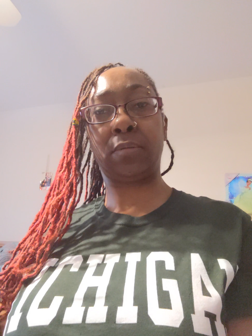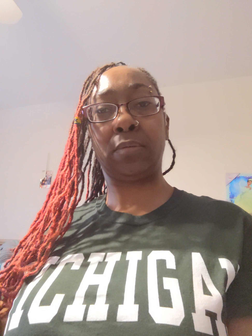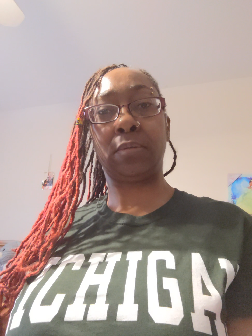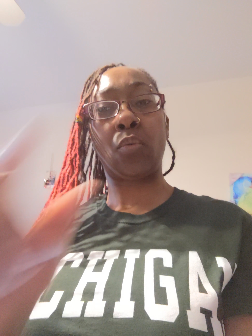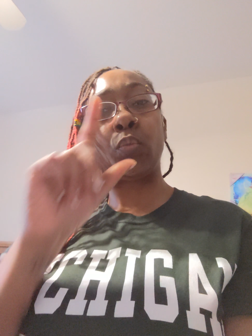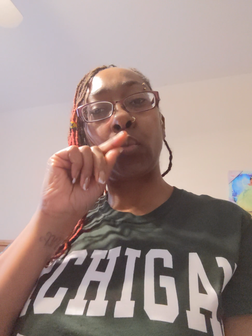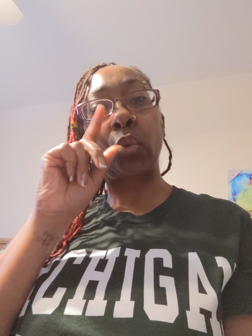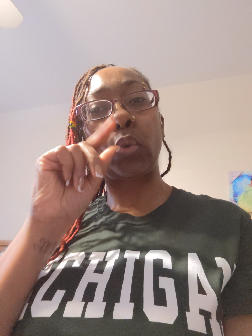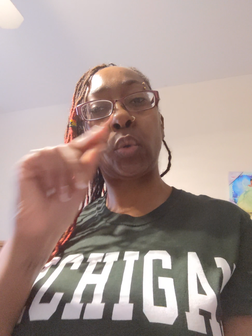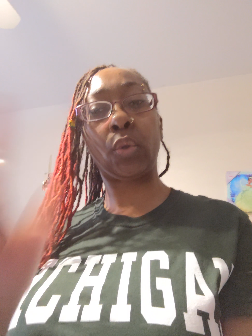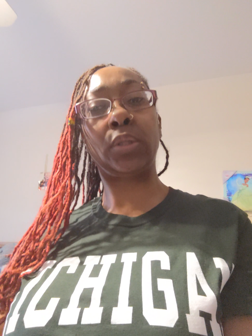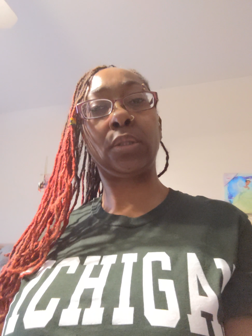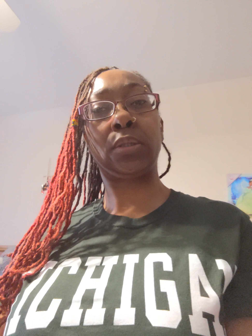bird